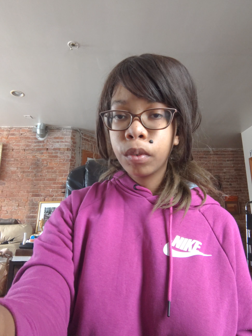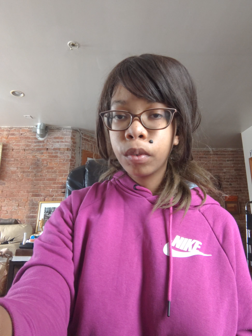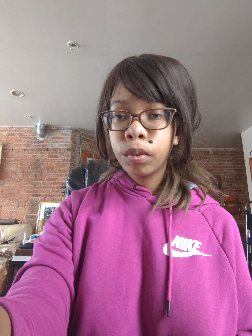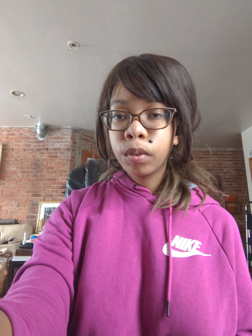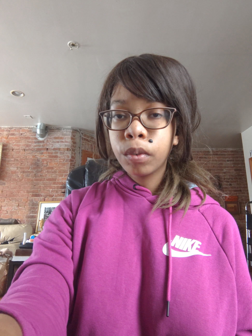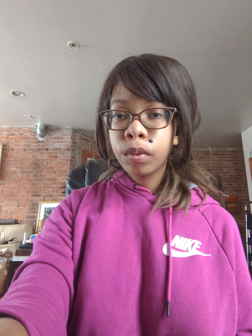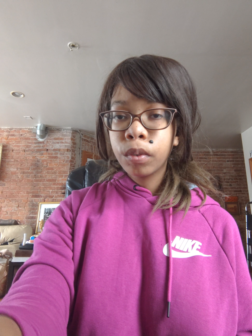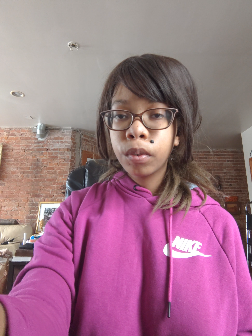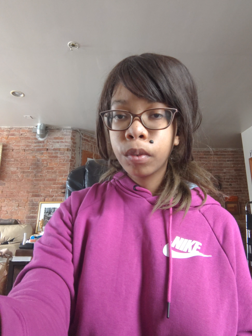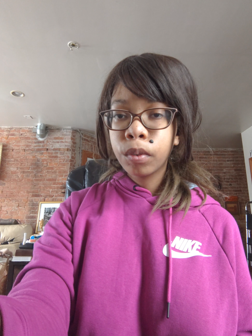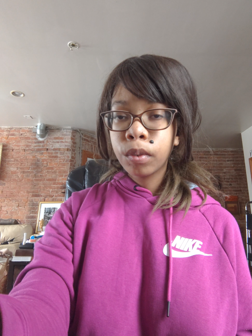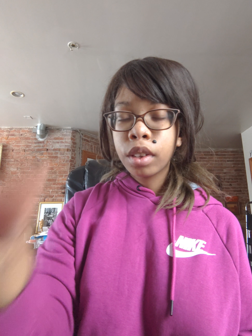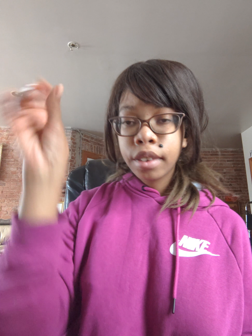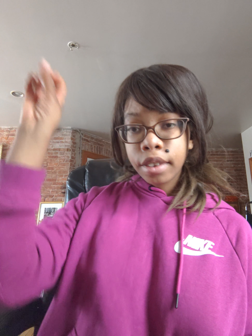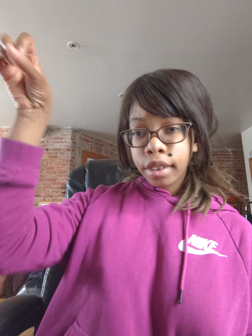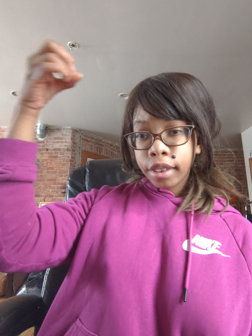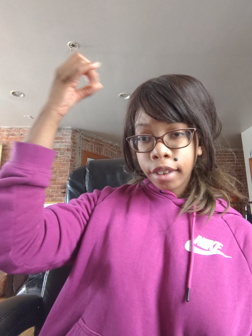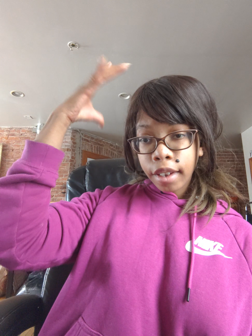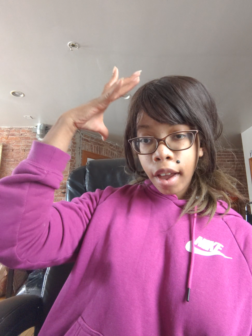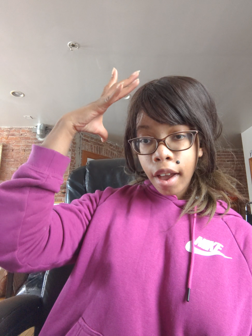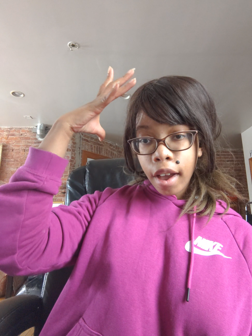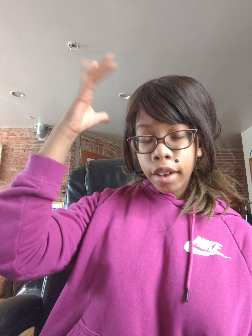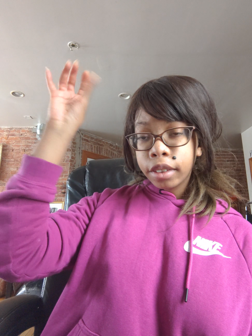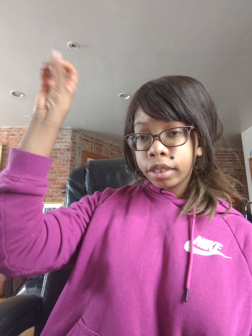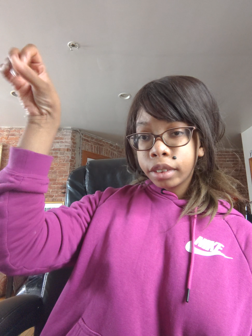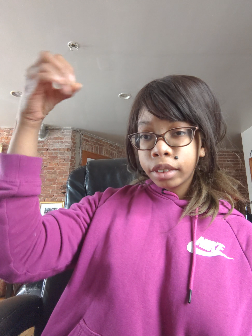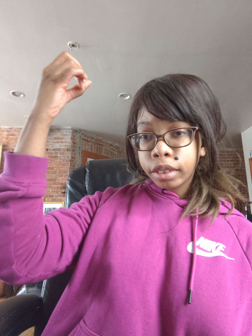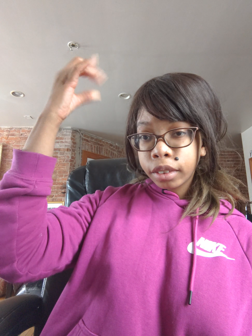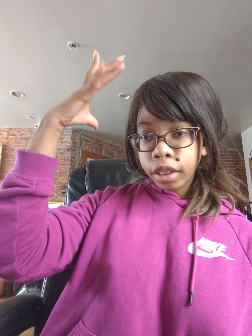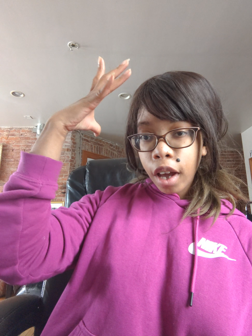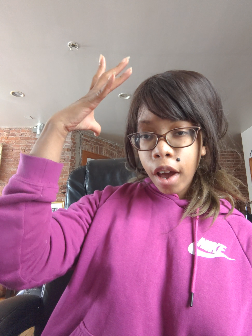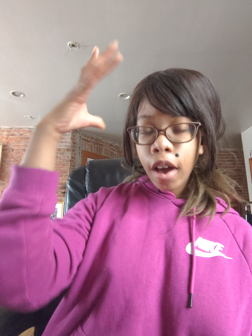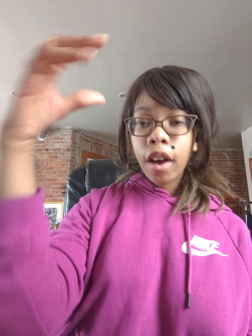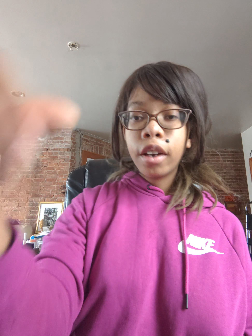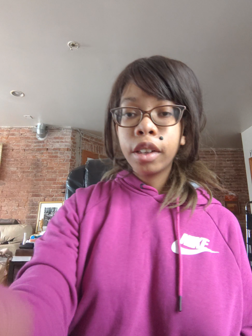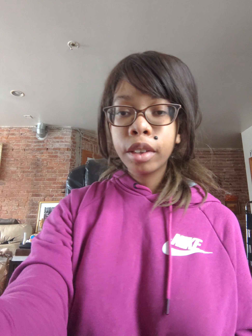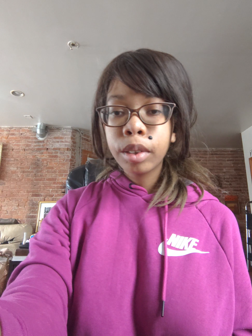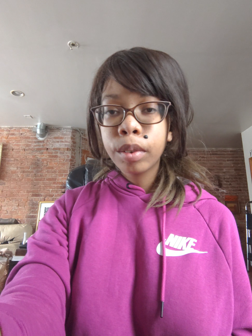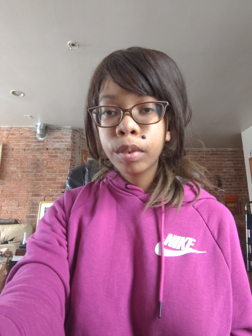sun